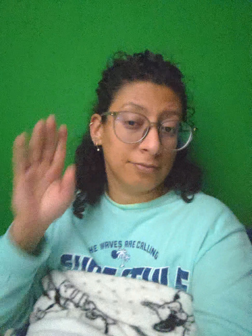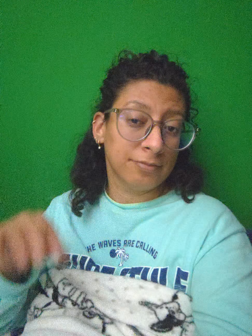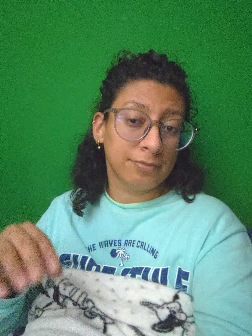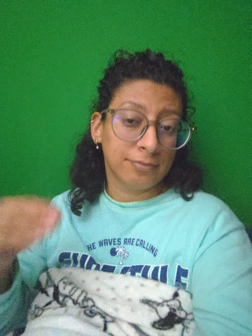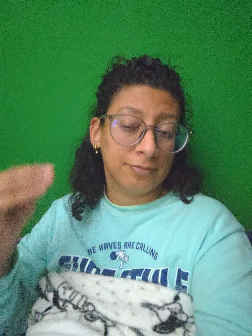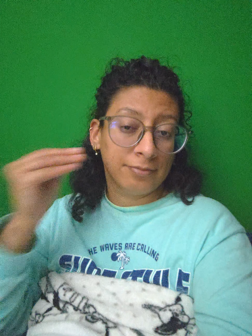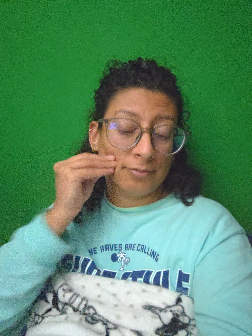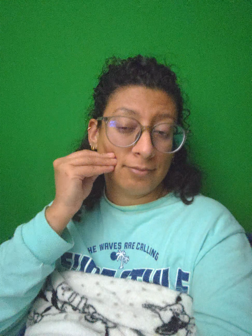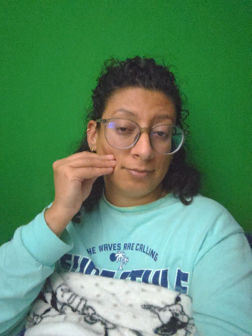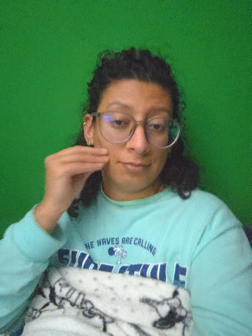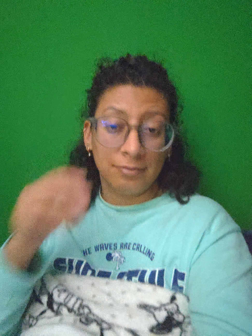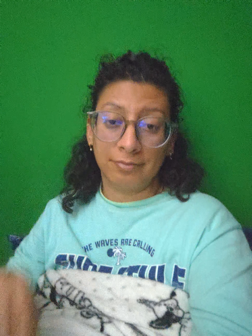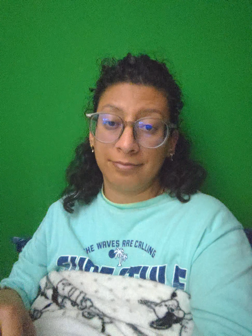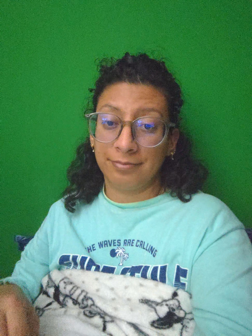kiss